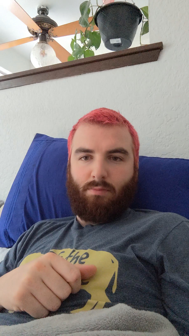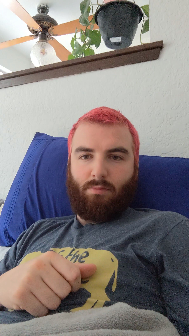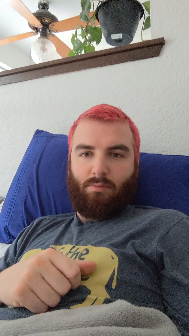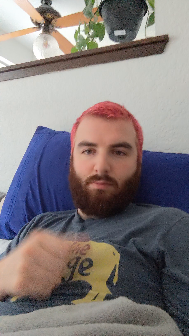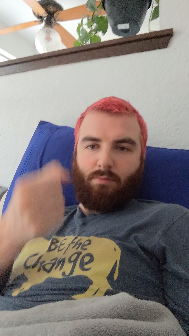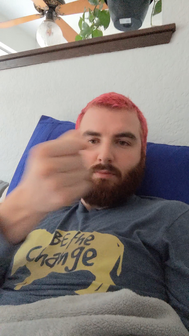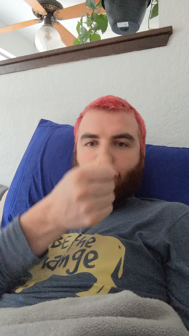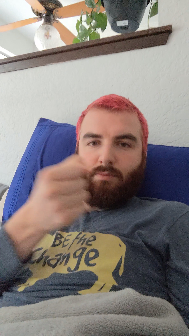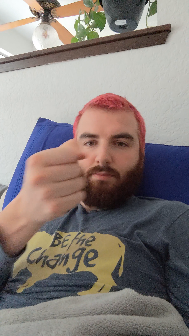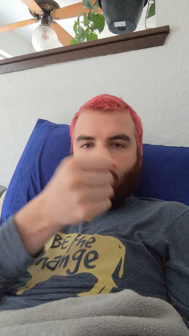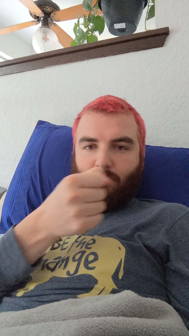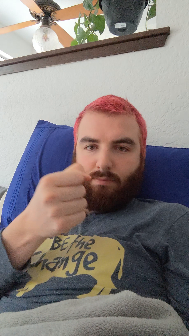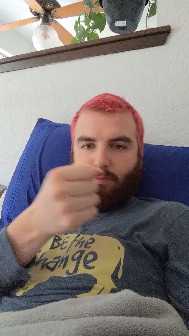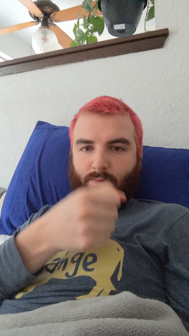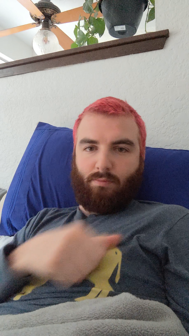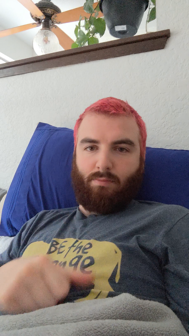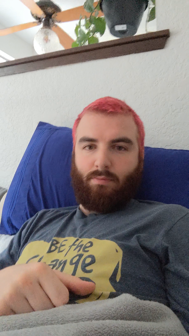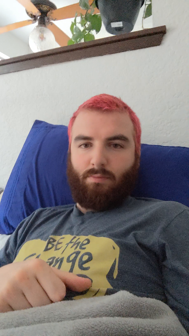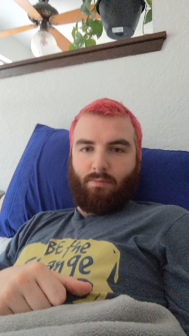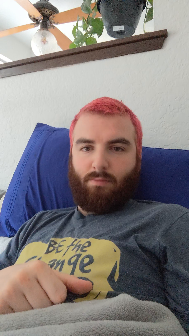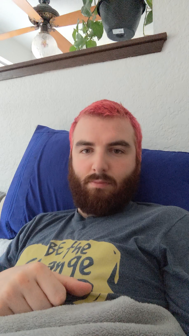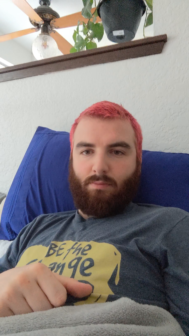coffee